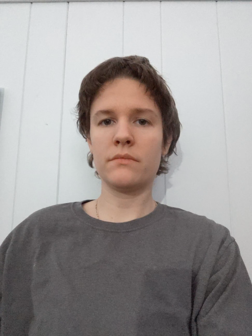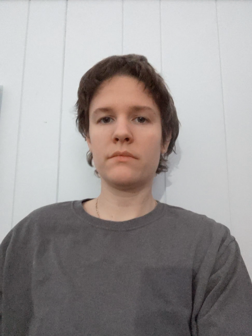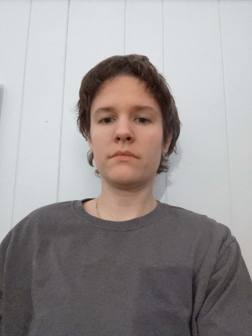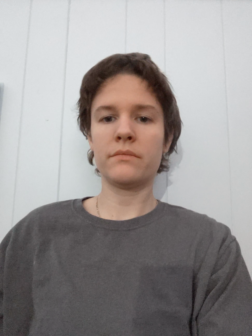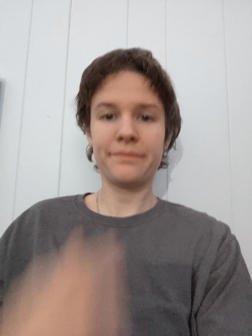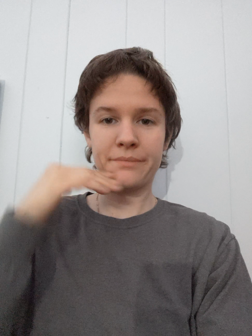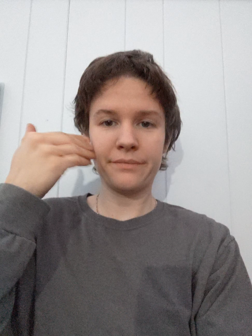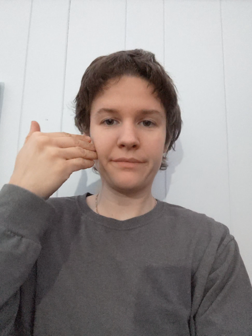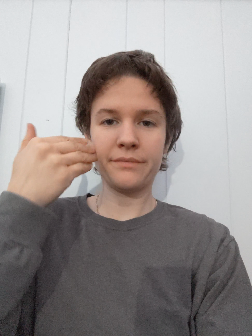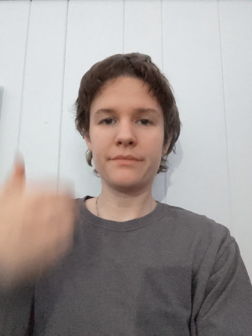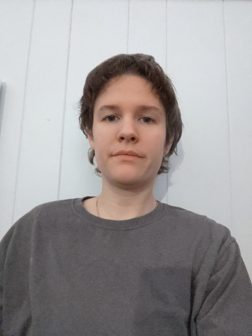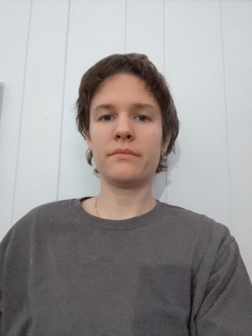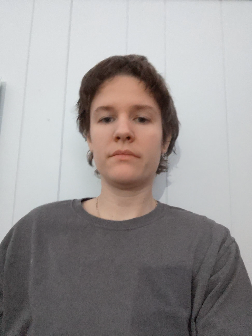smile